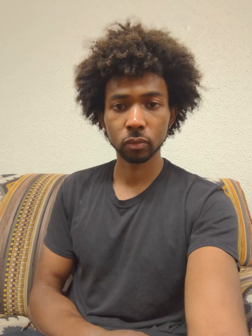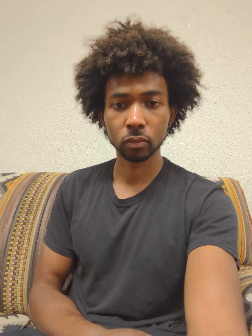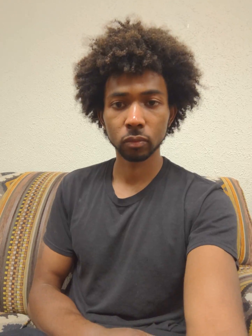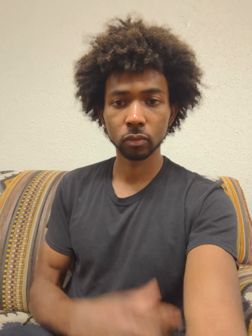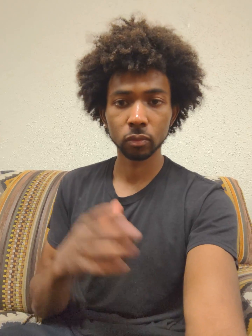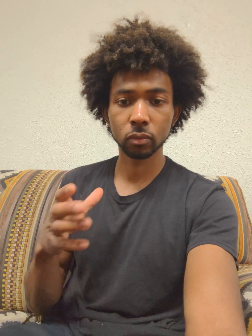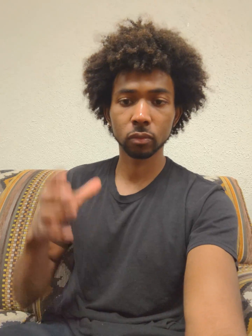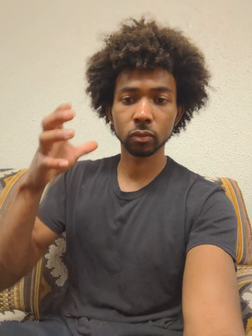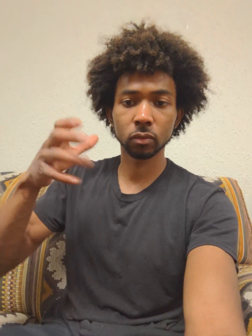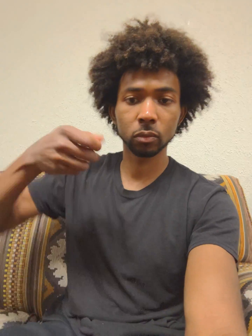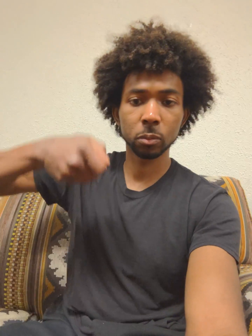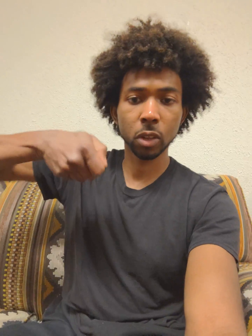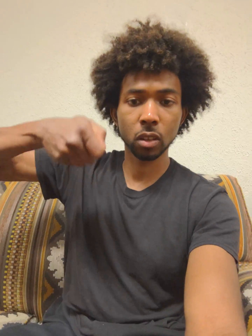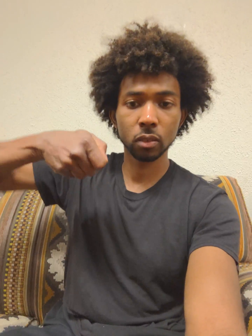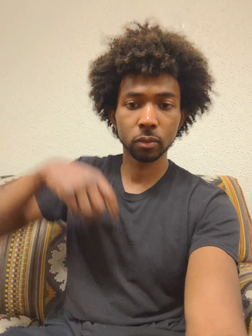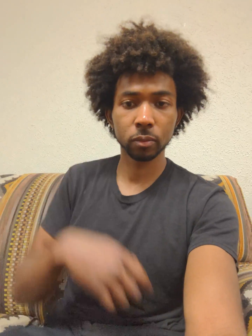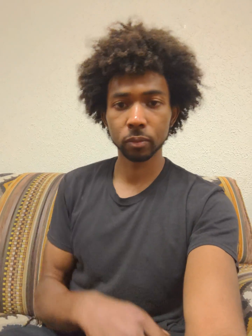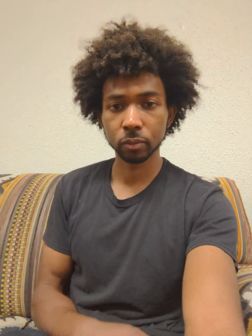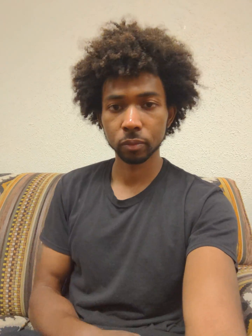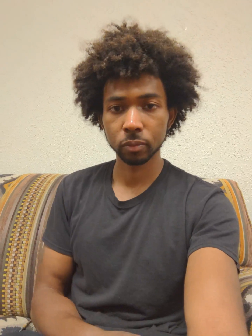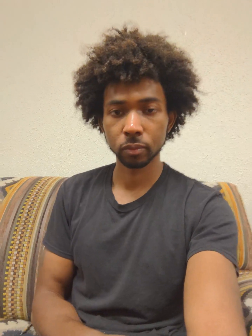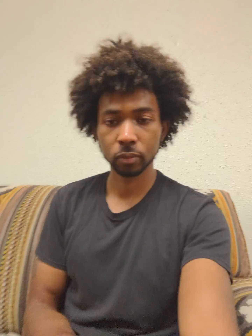bucket